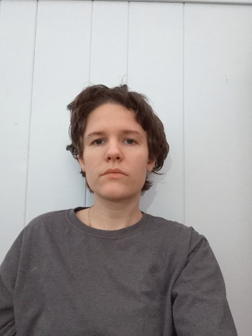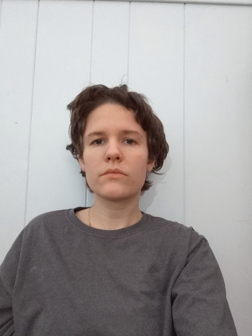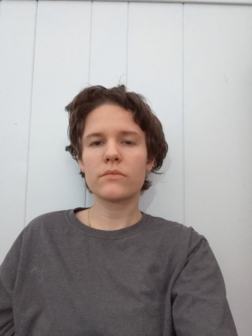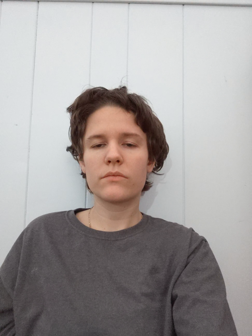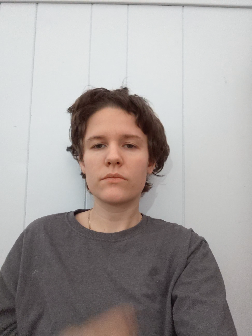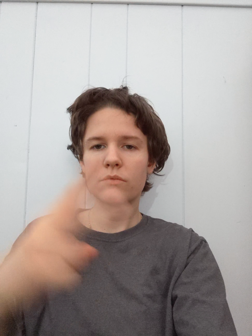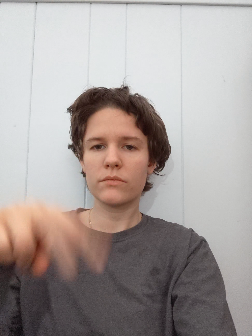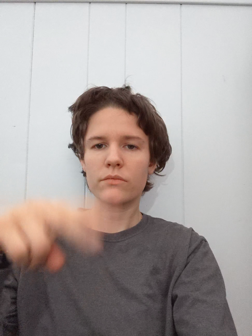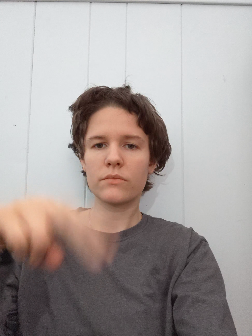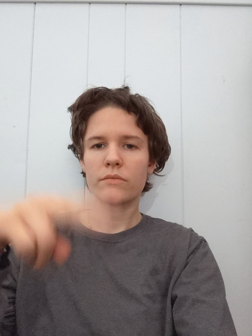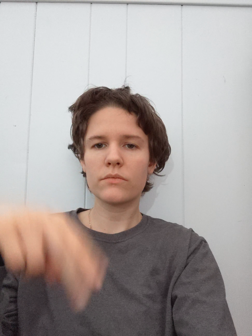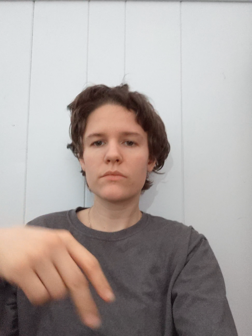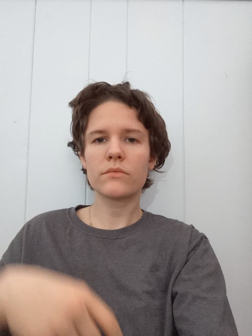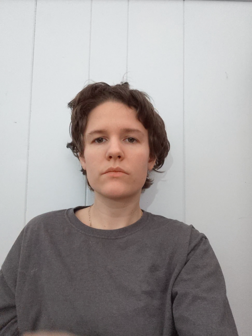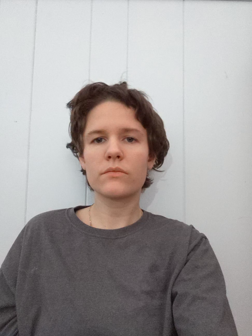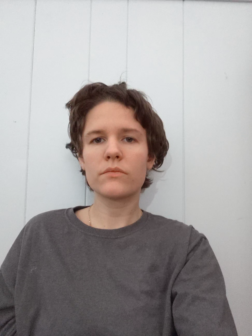read